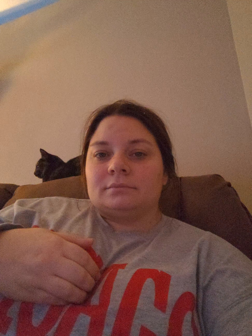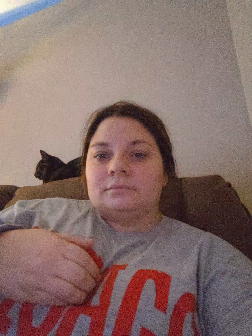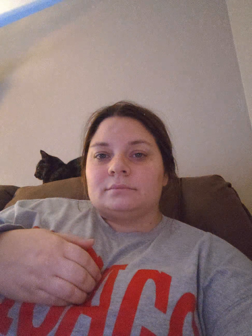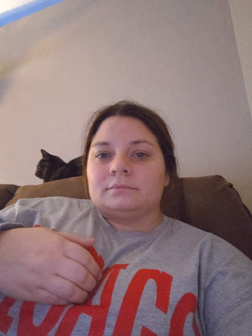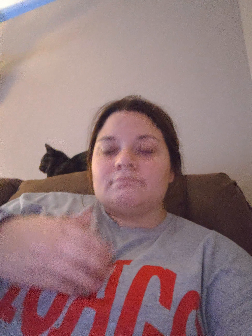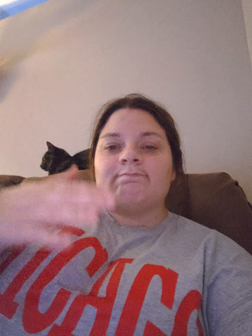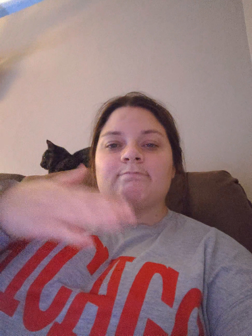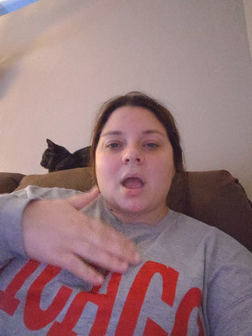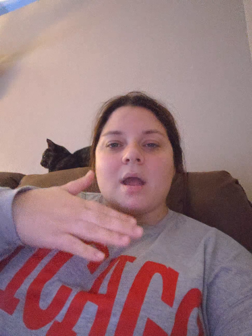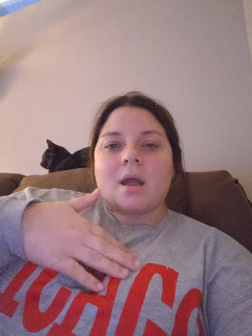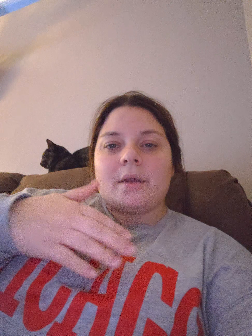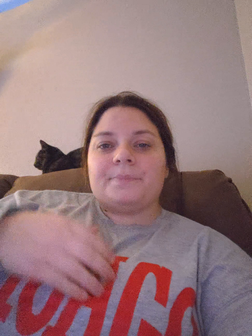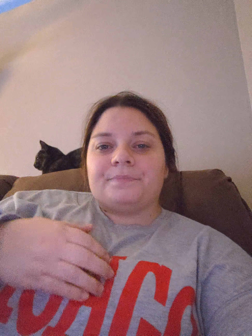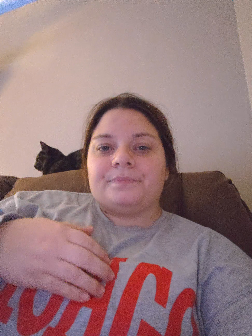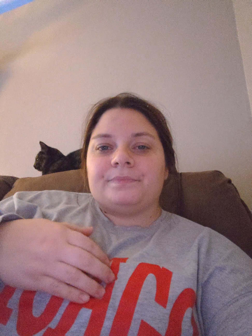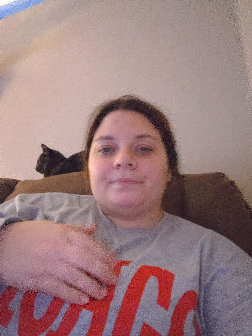my